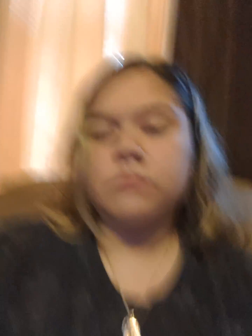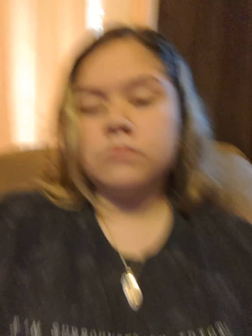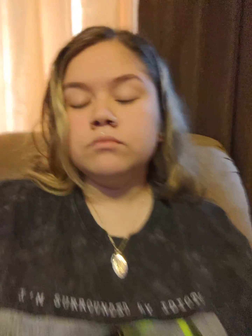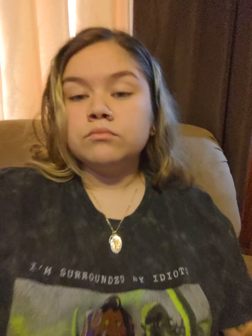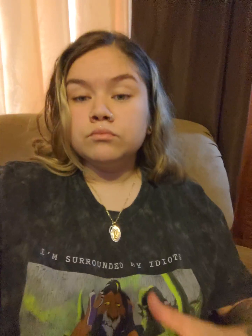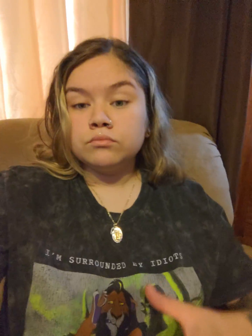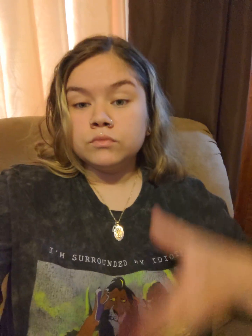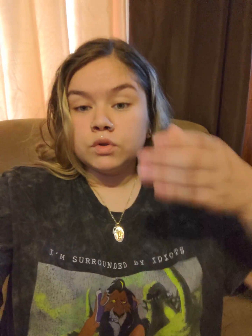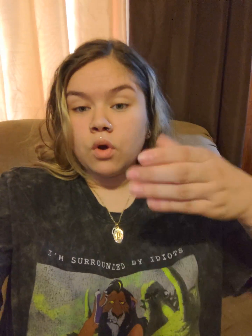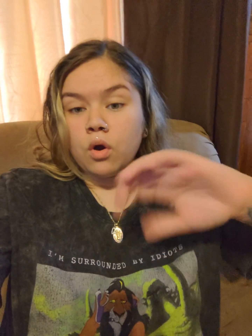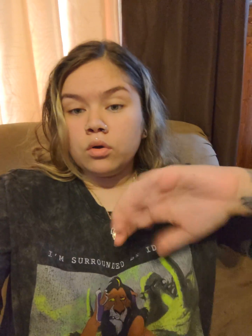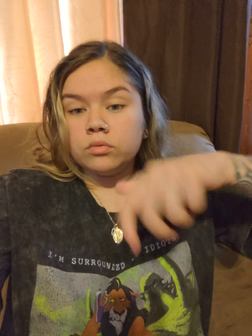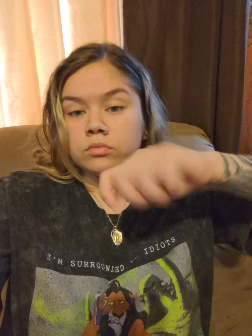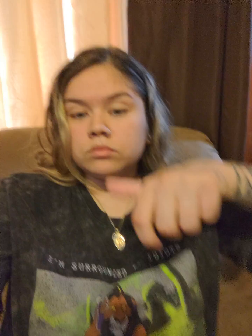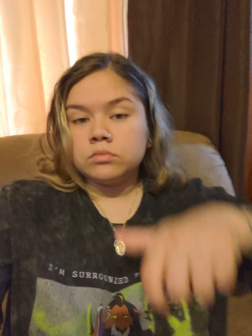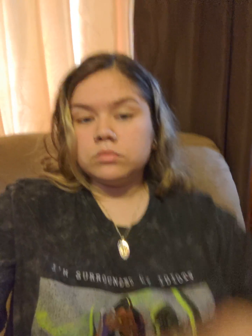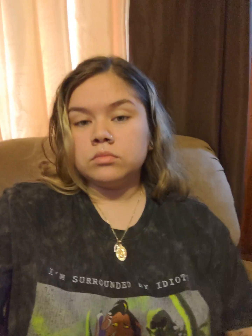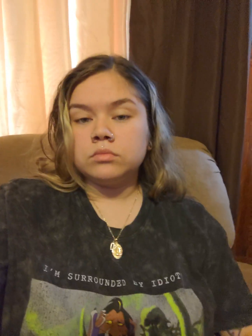jar